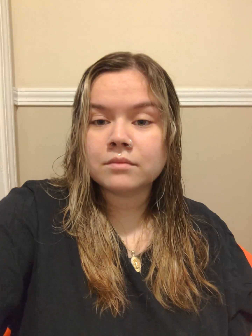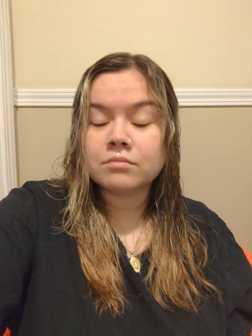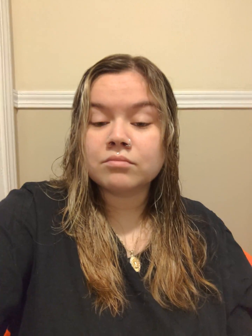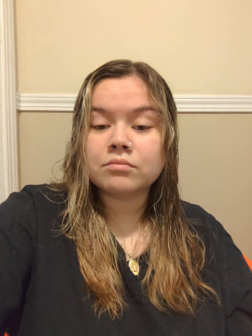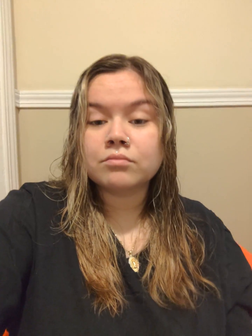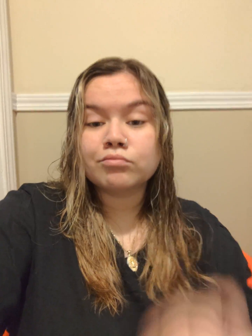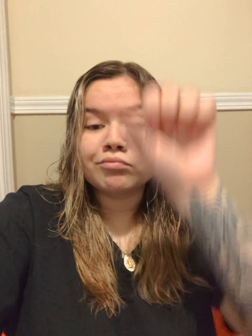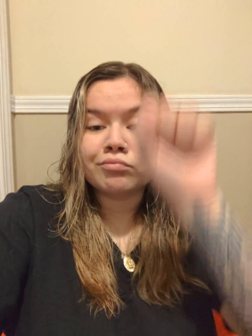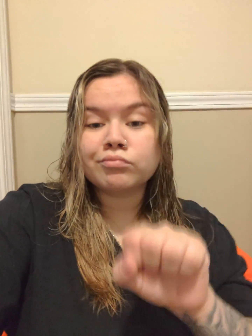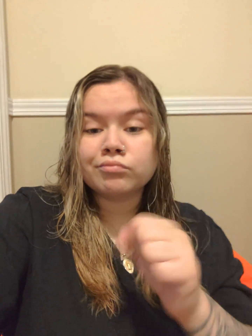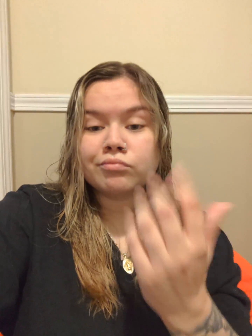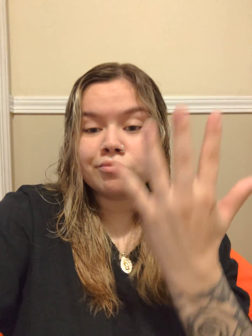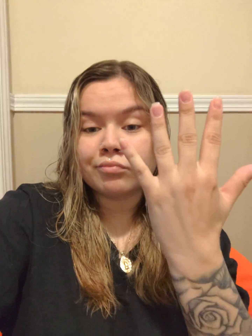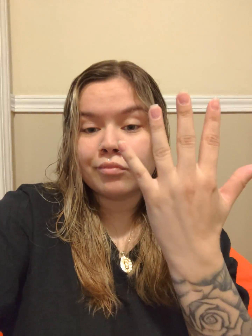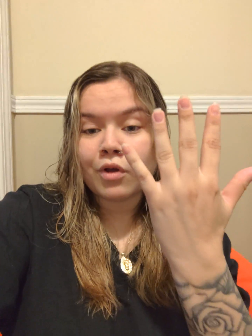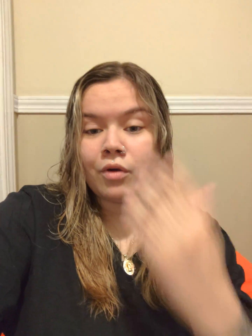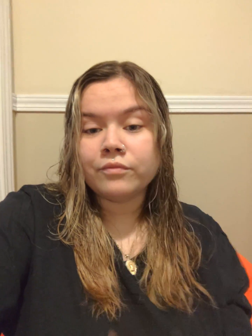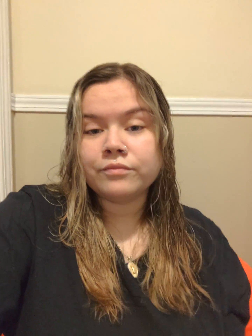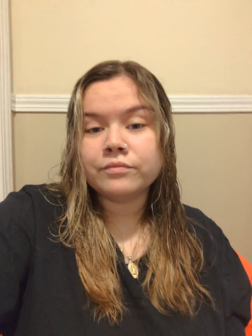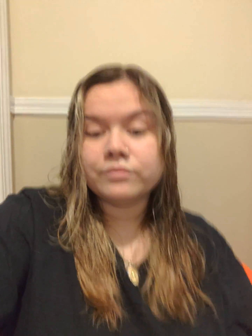gloves